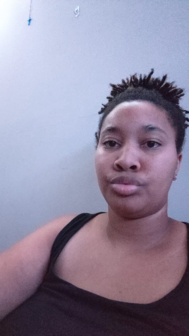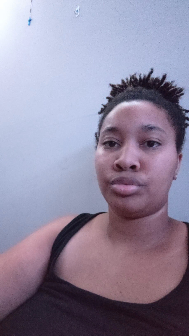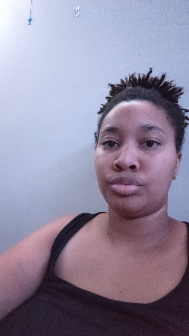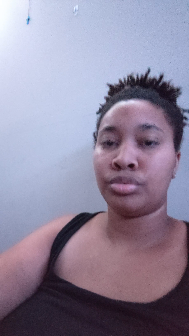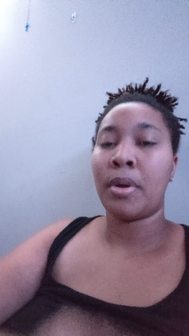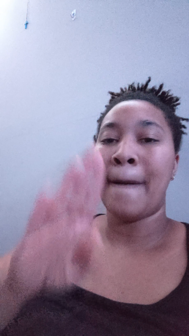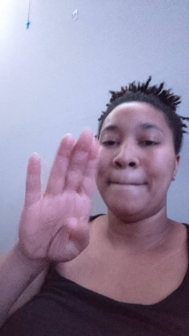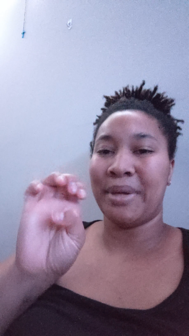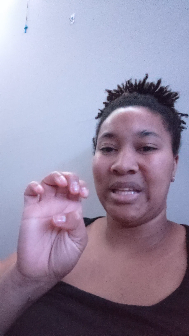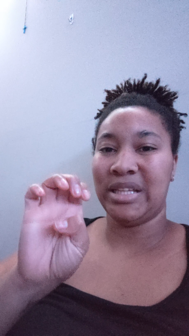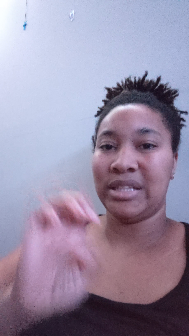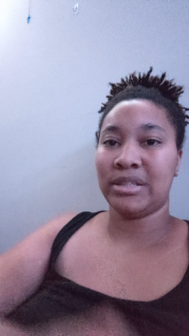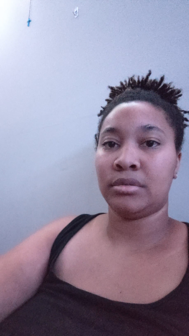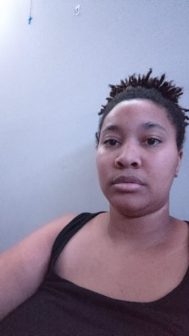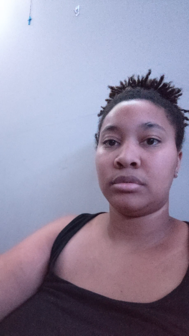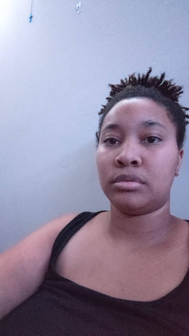be